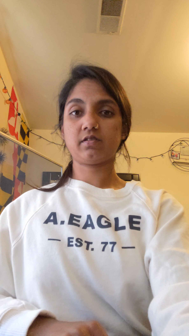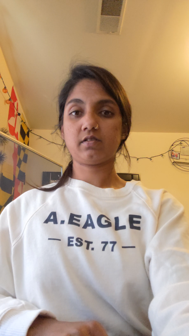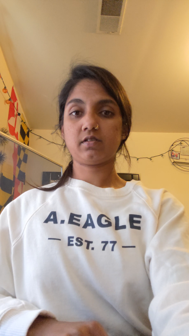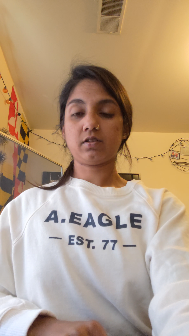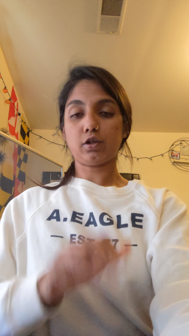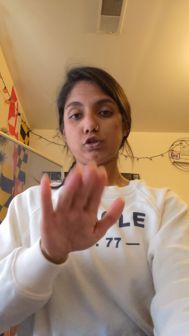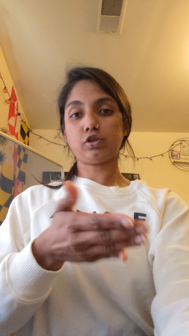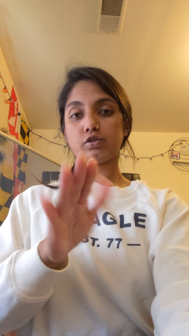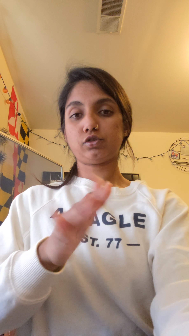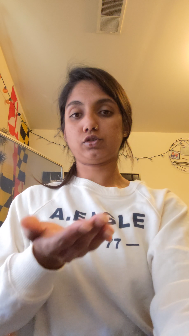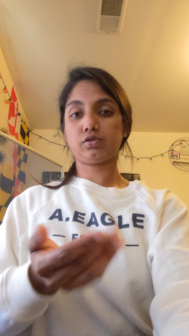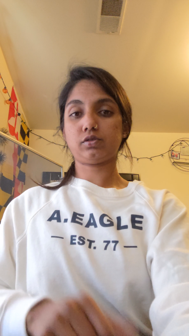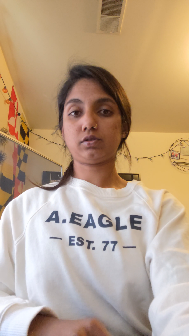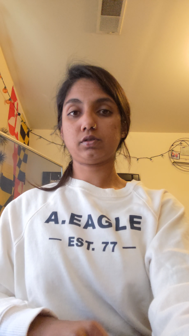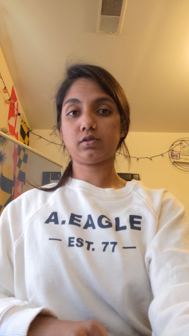kitchen